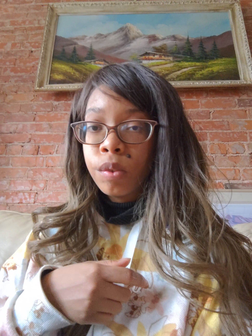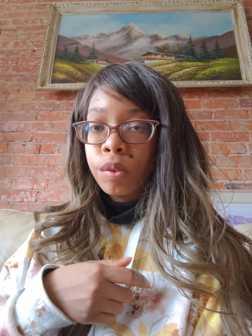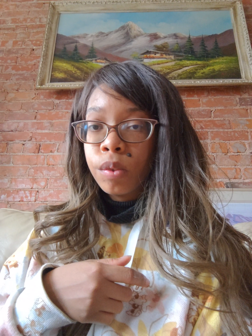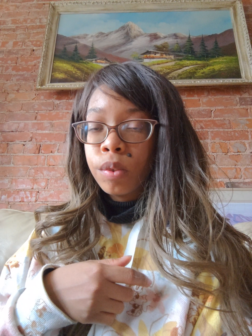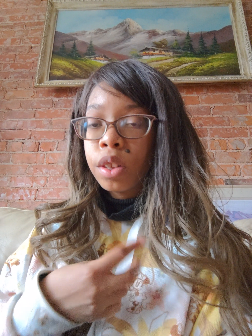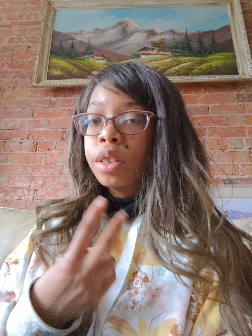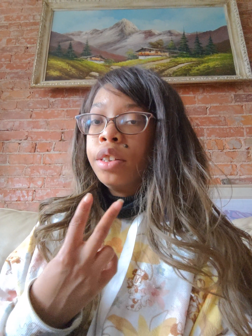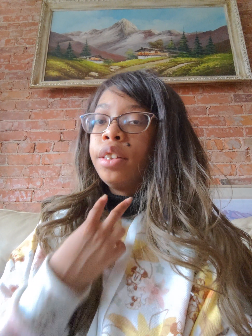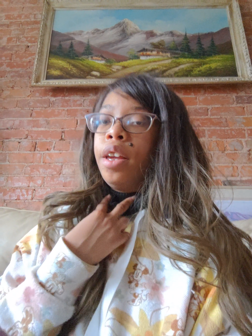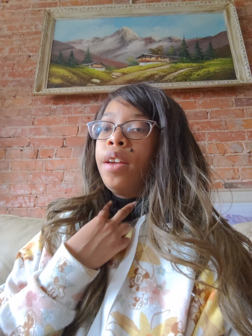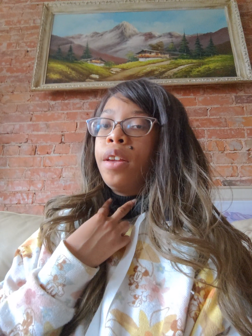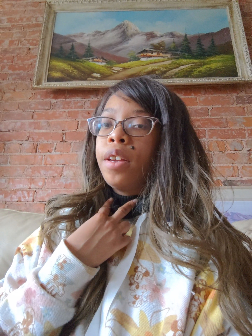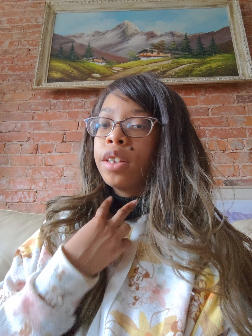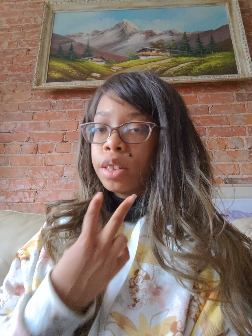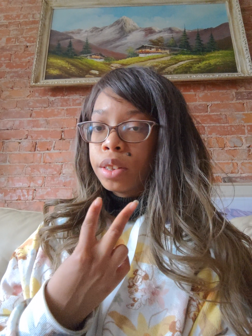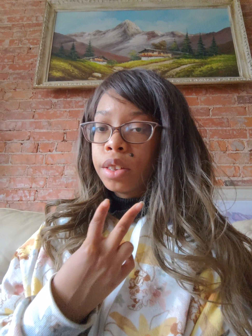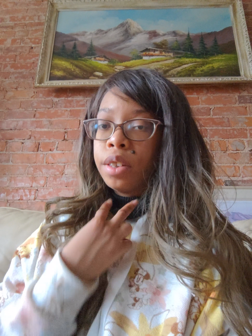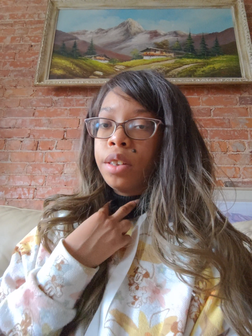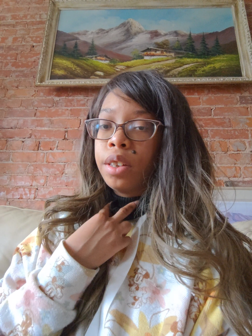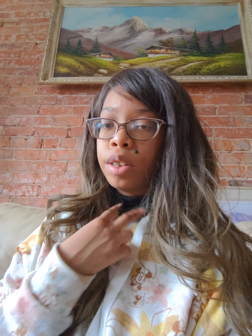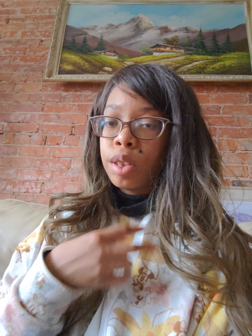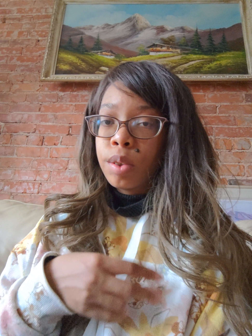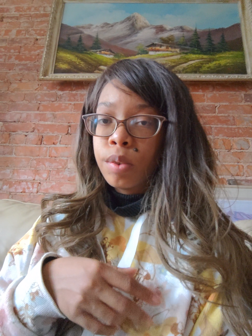stuck